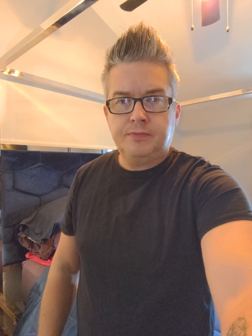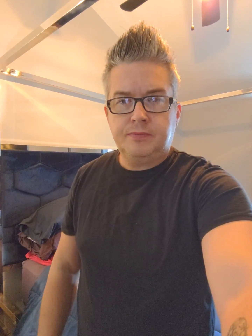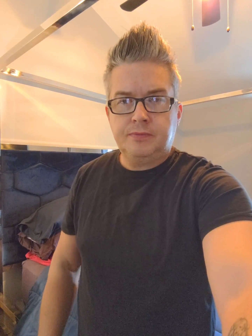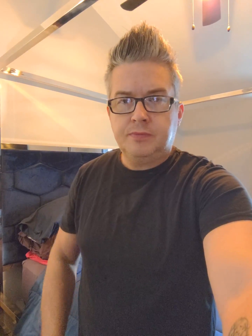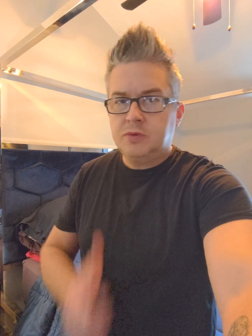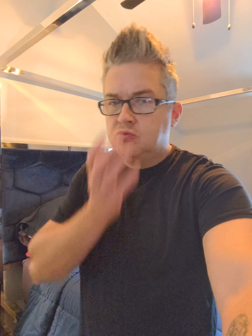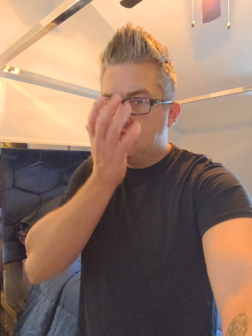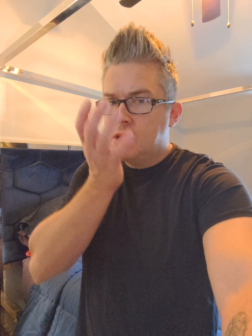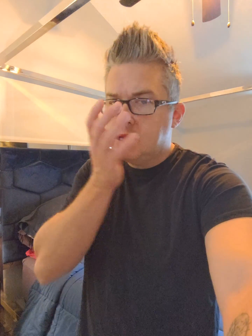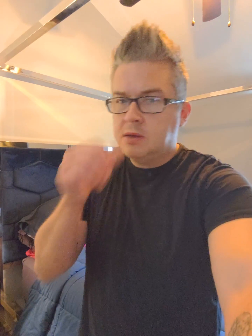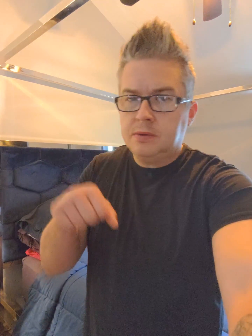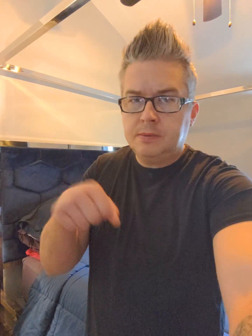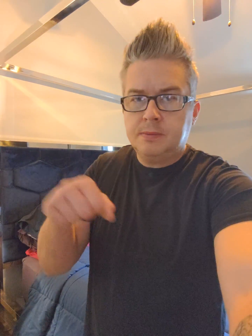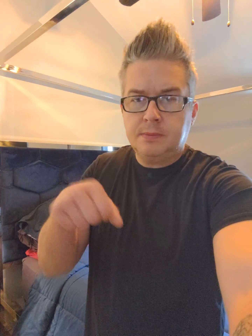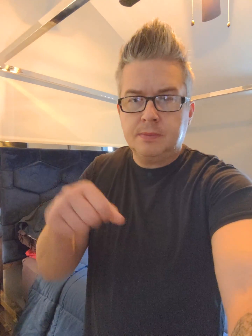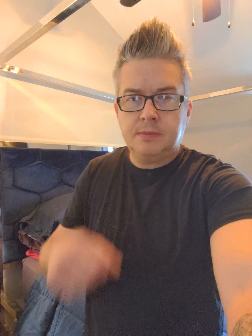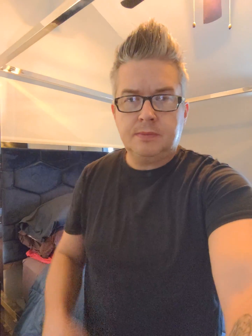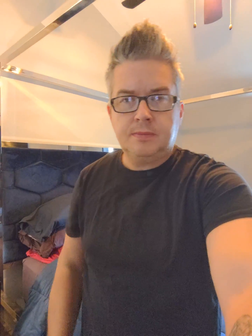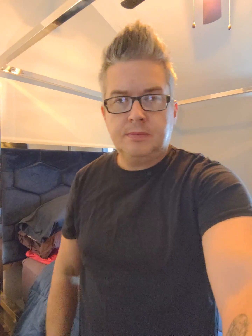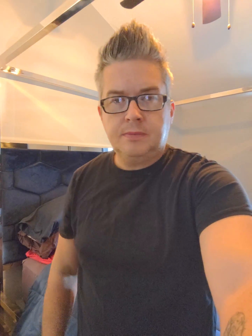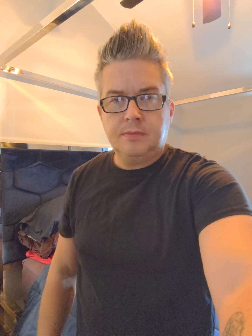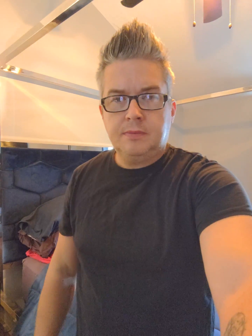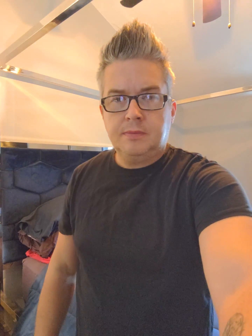lawn mower